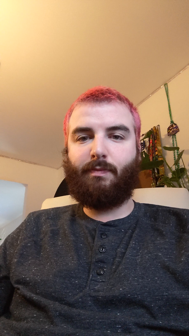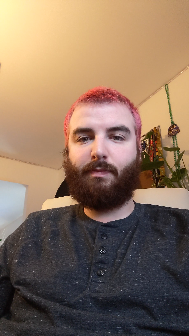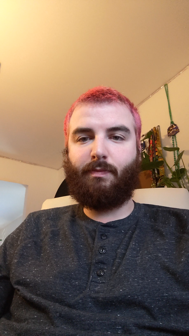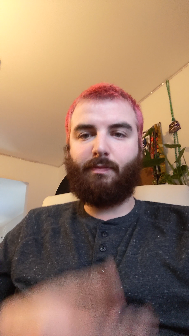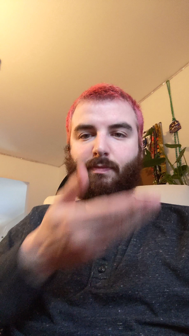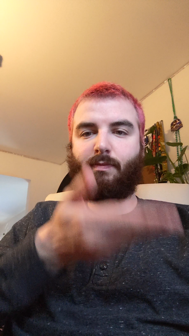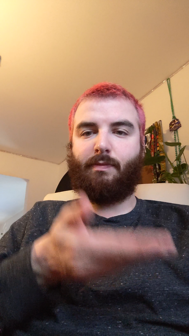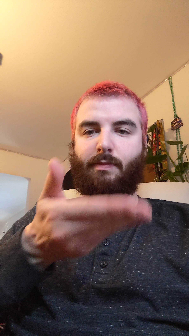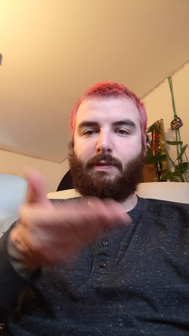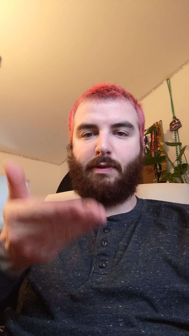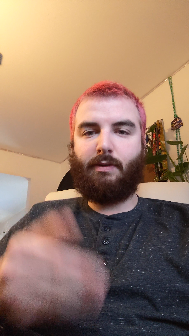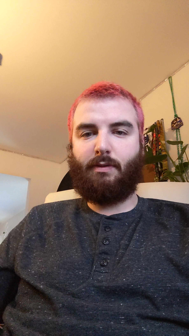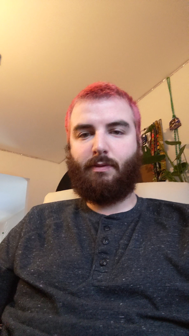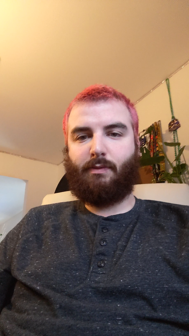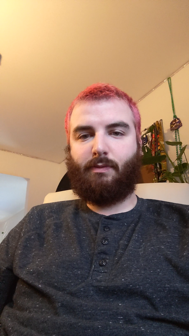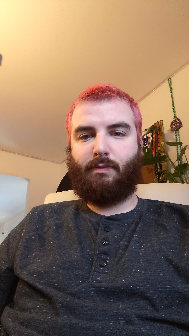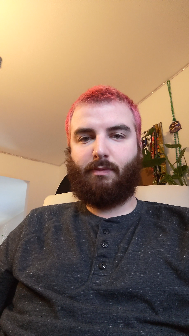carry